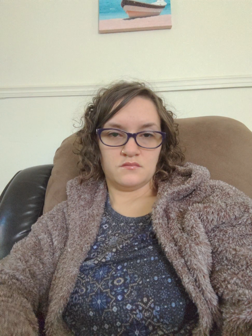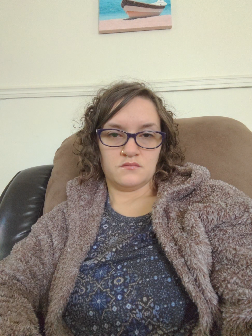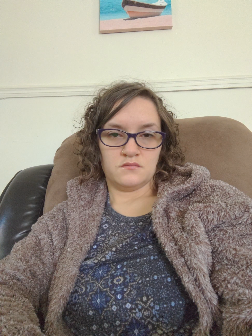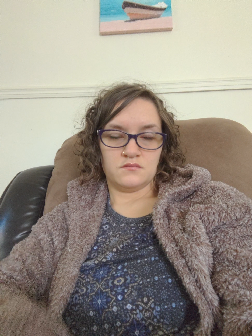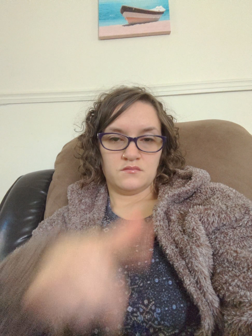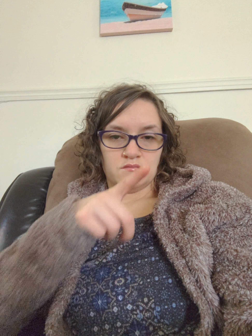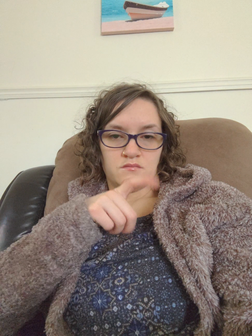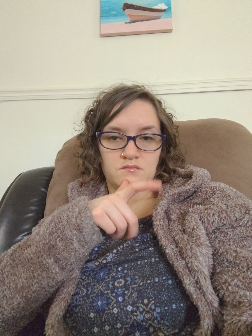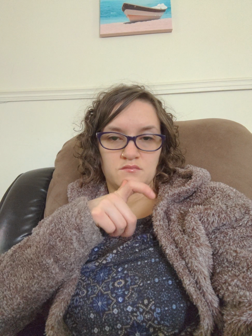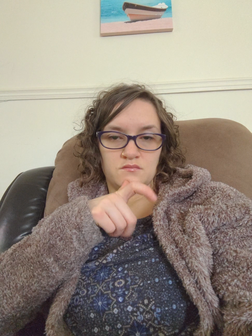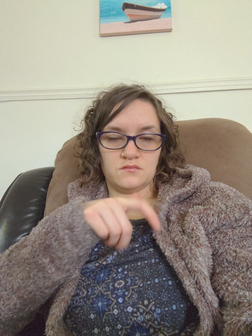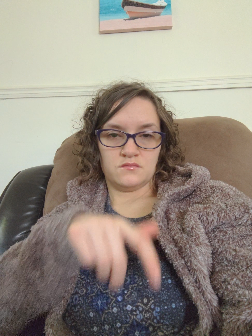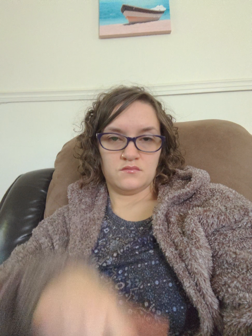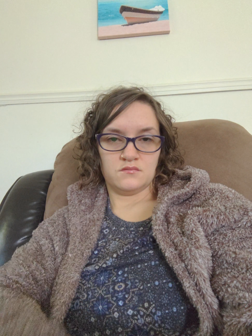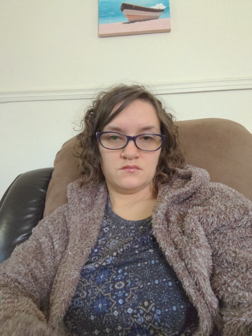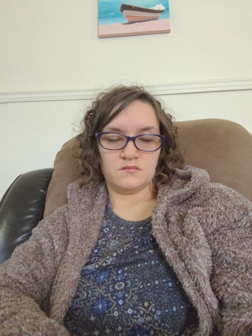who